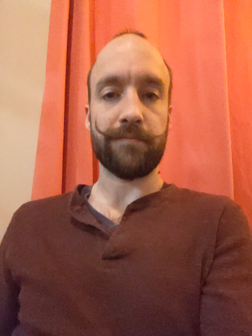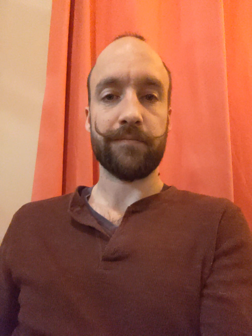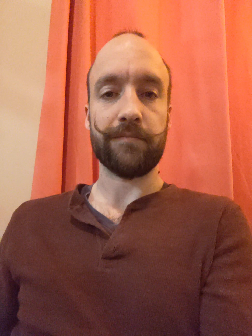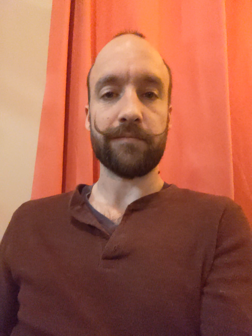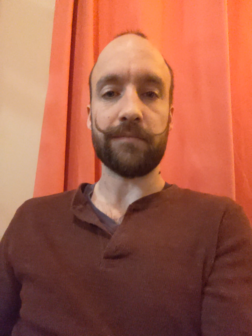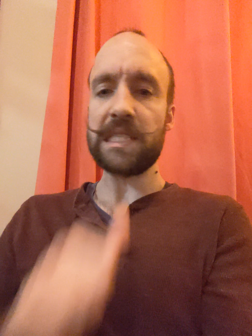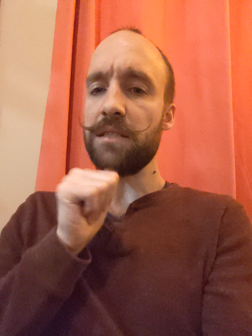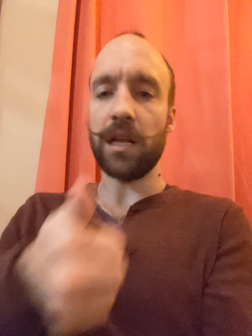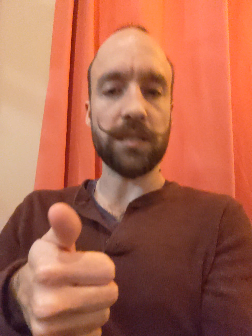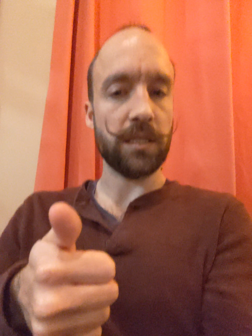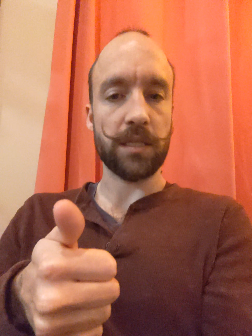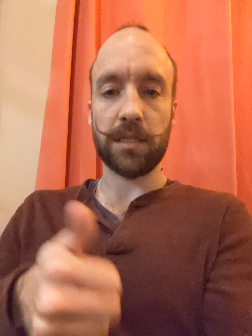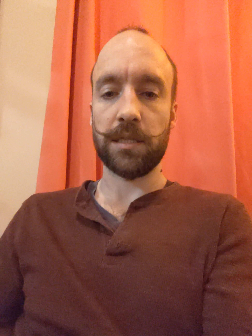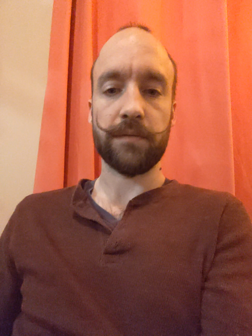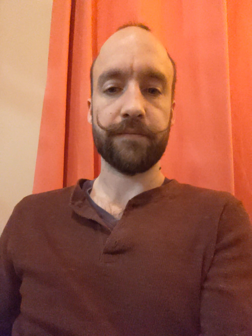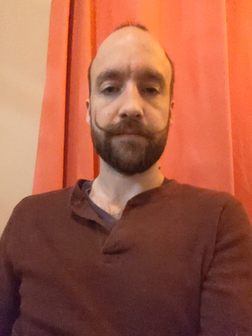not